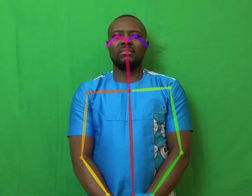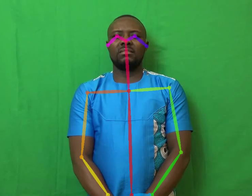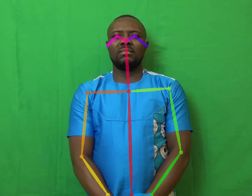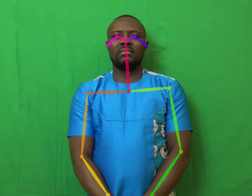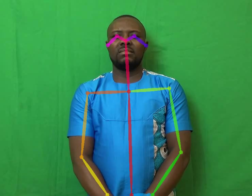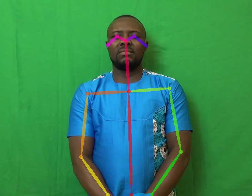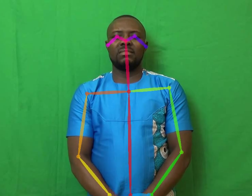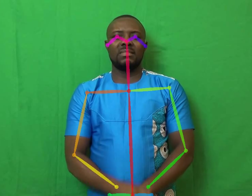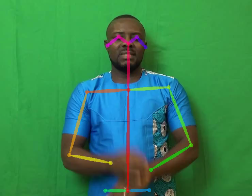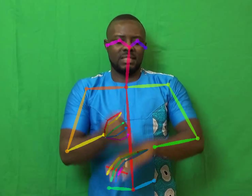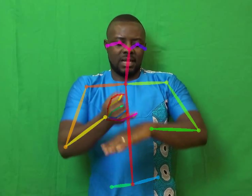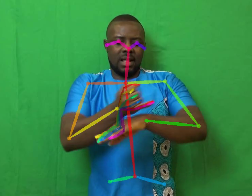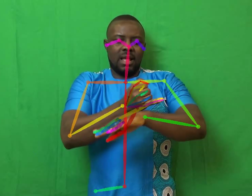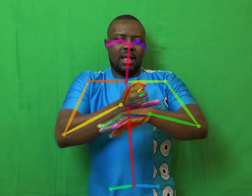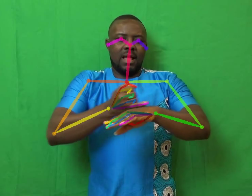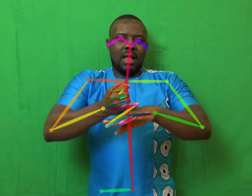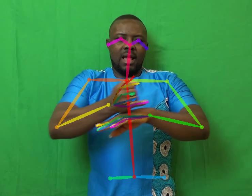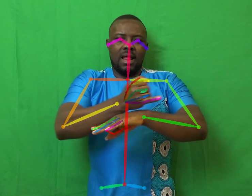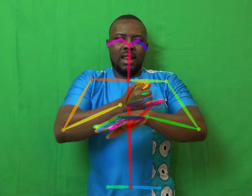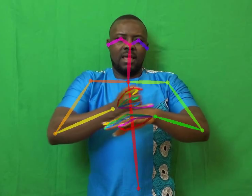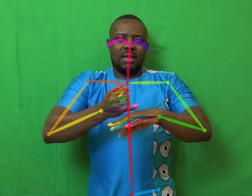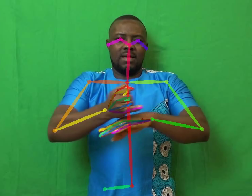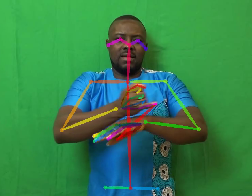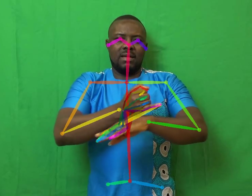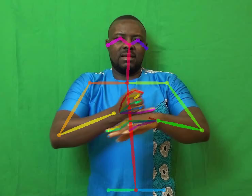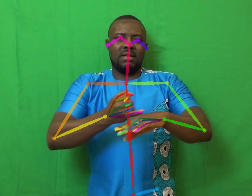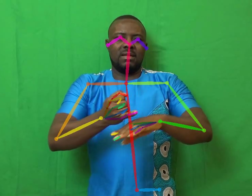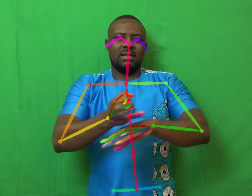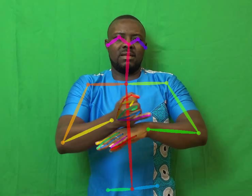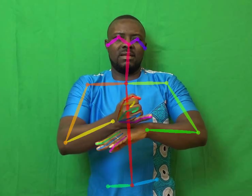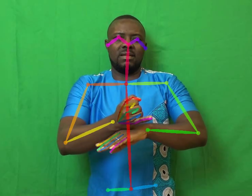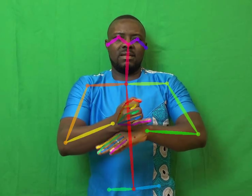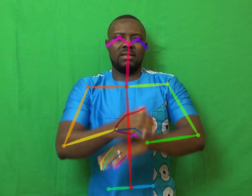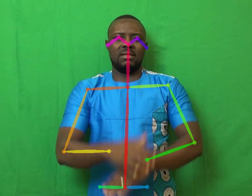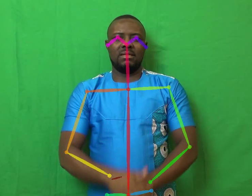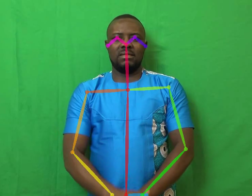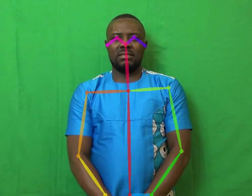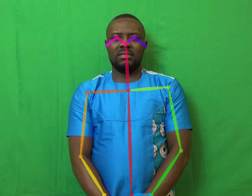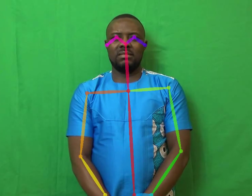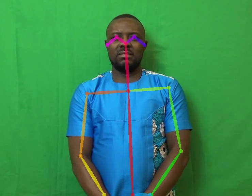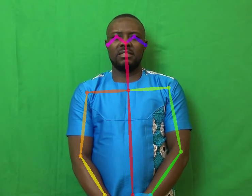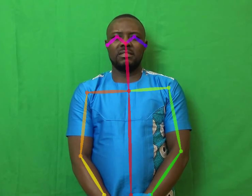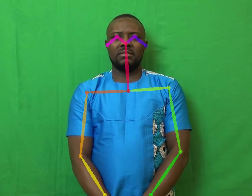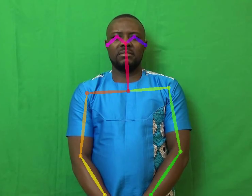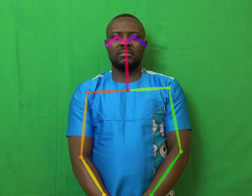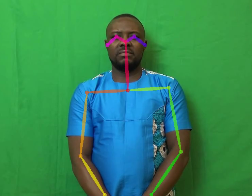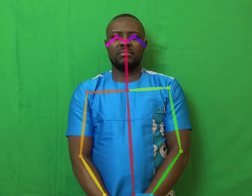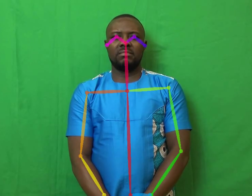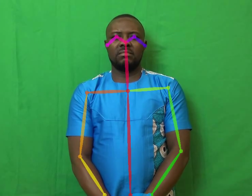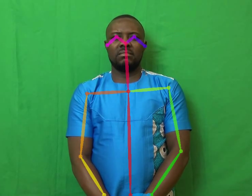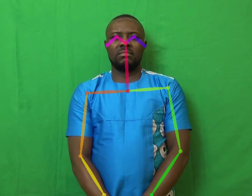island